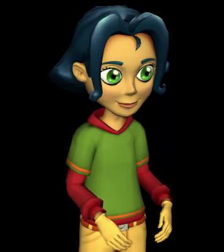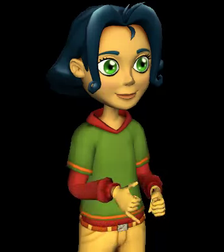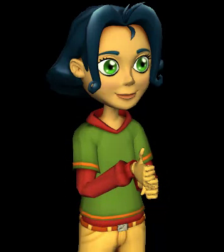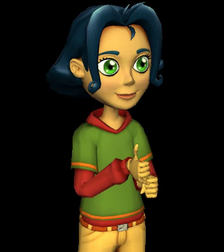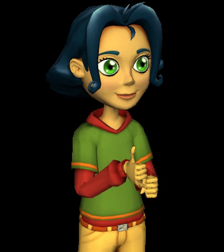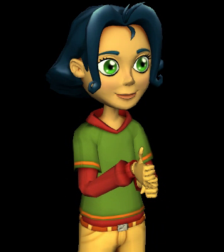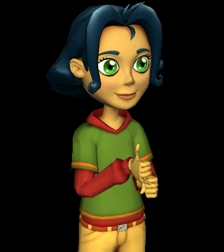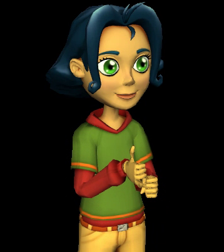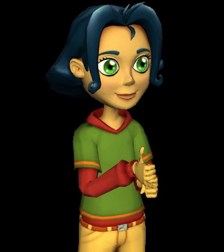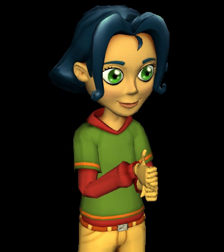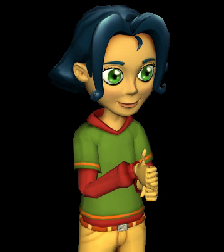قهوة